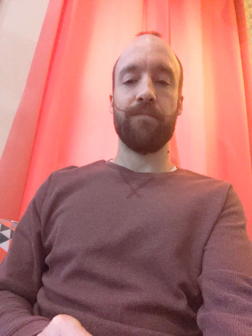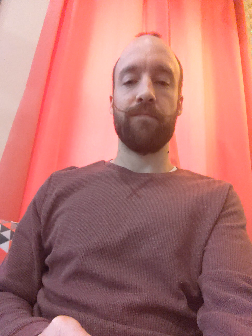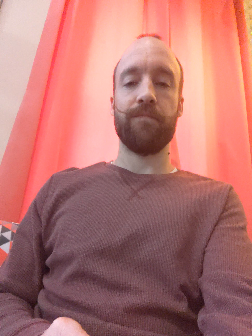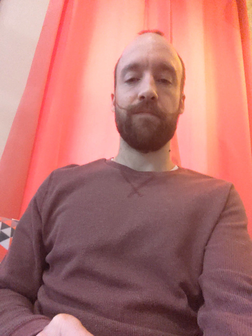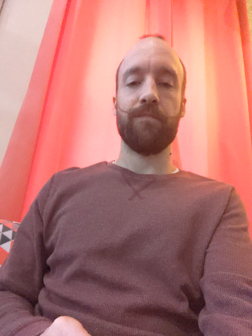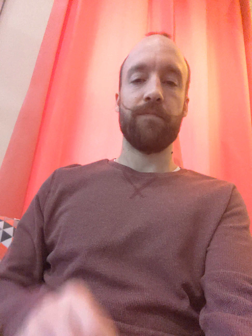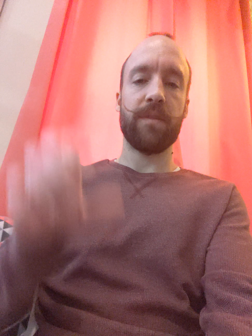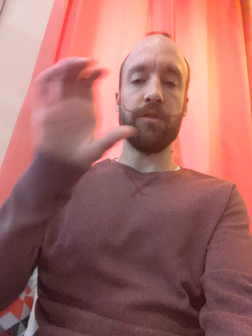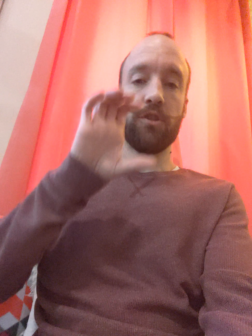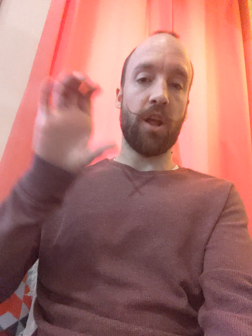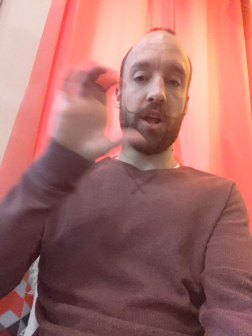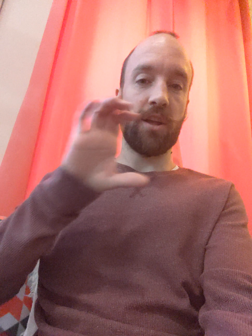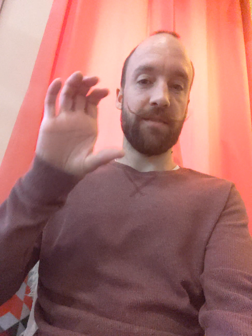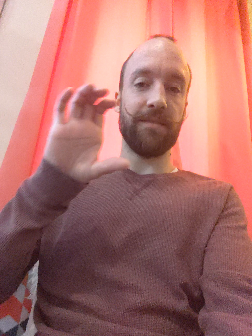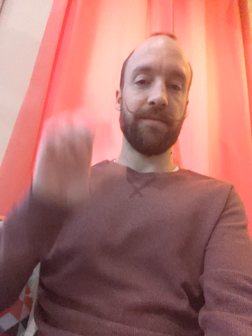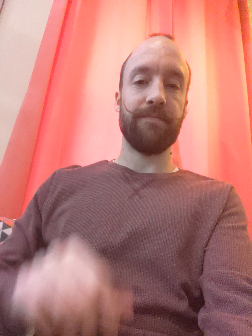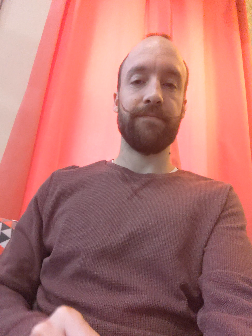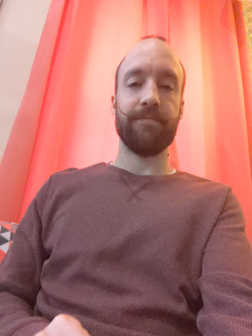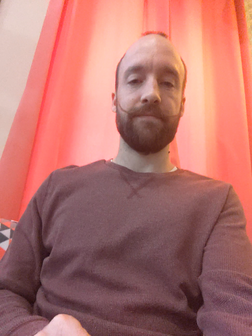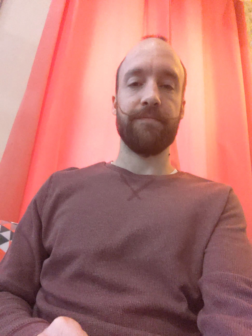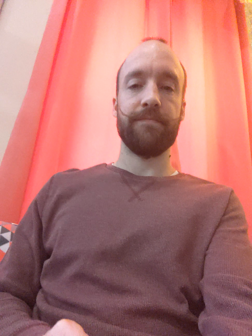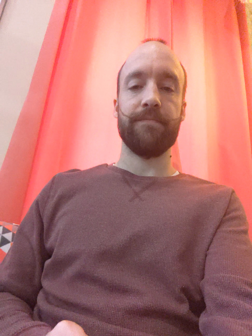chocolate